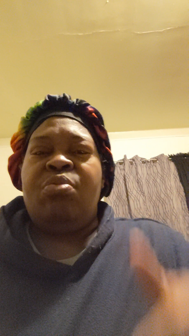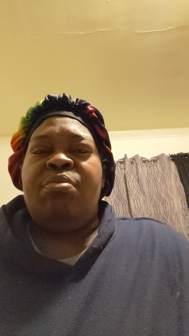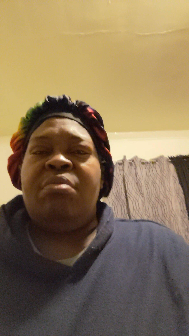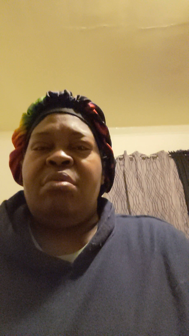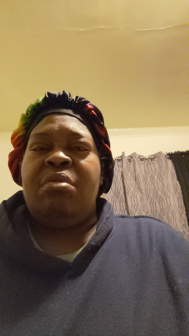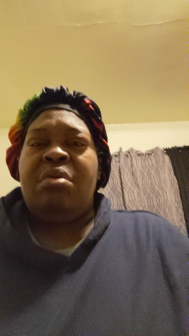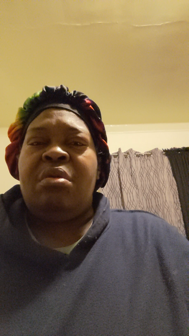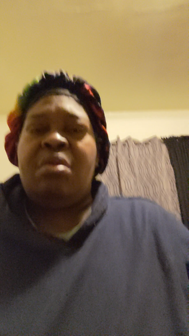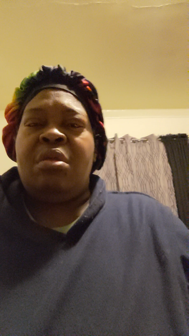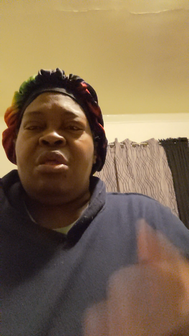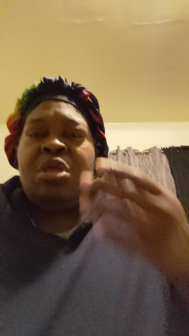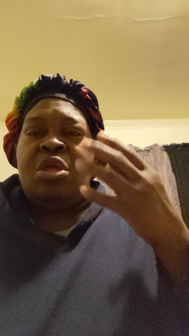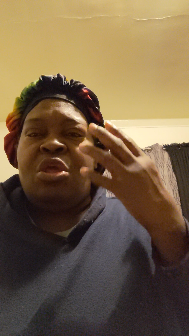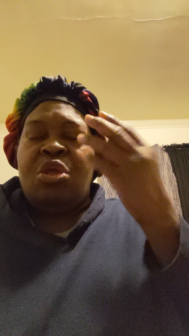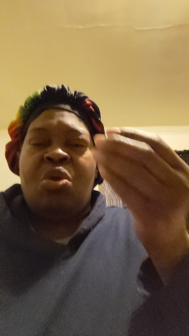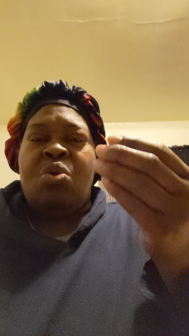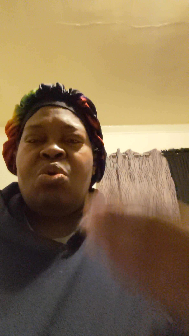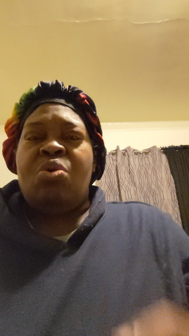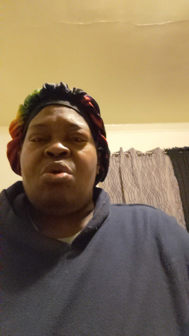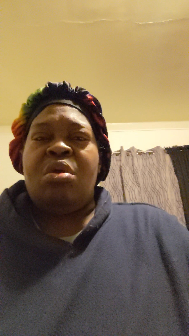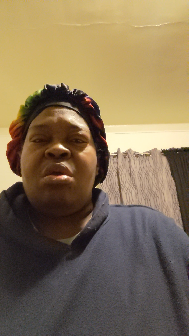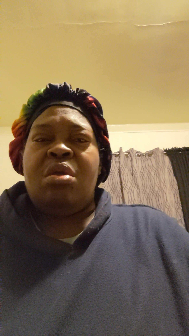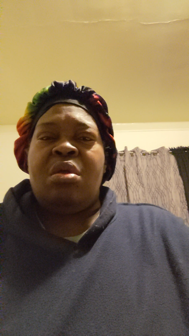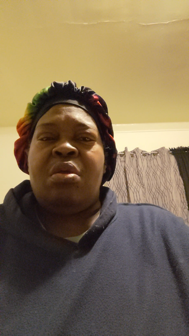got to